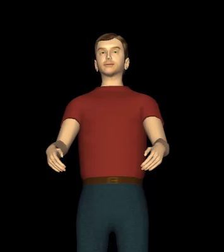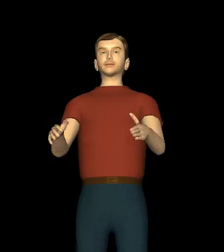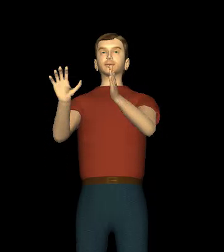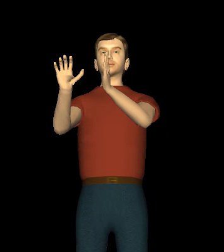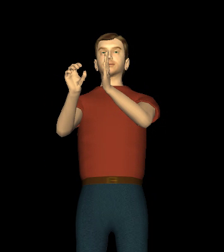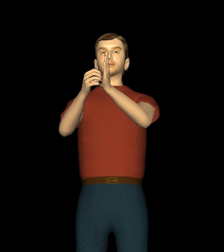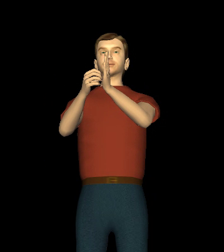طماطم